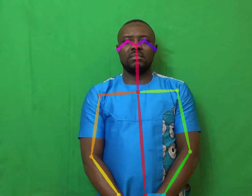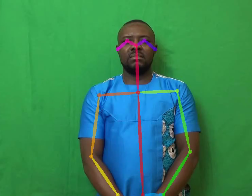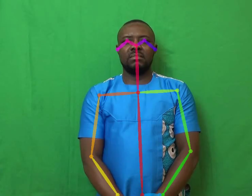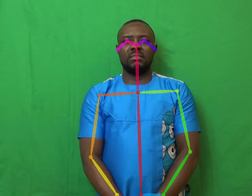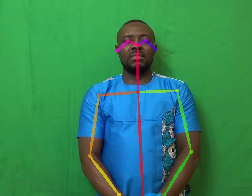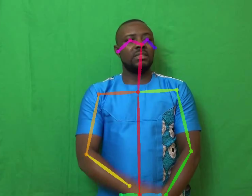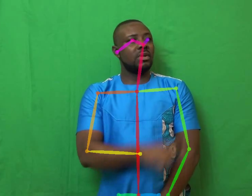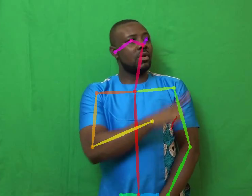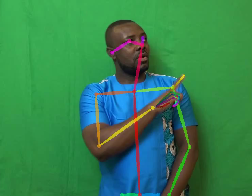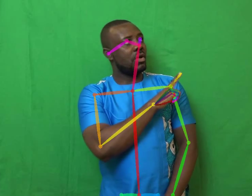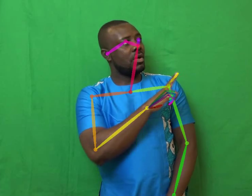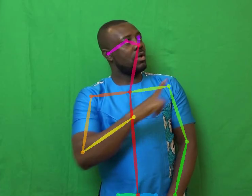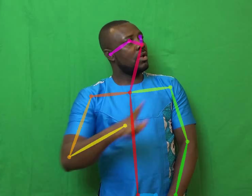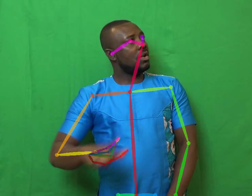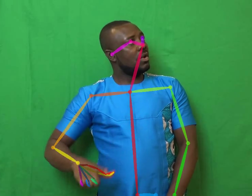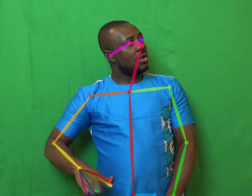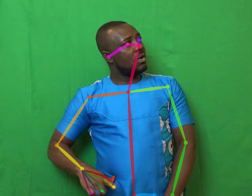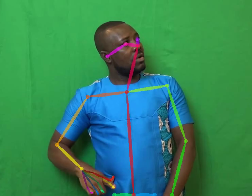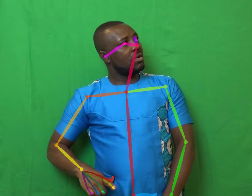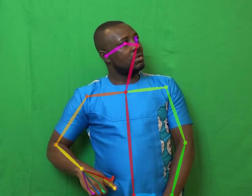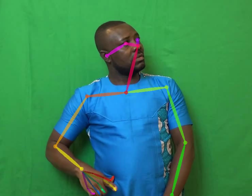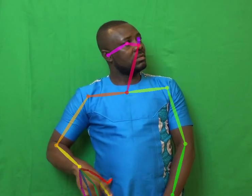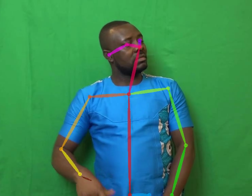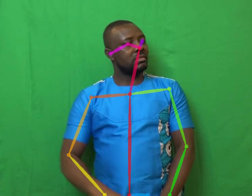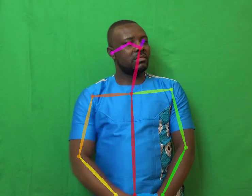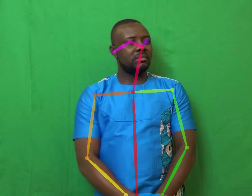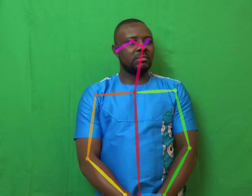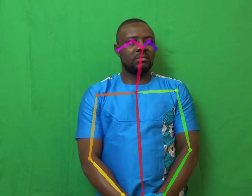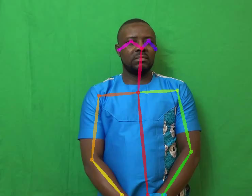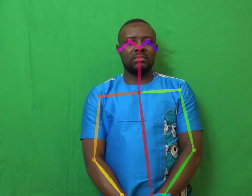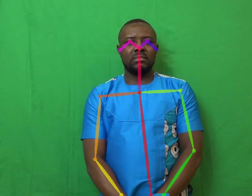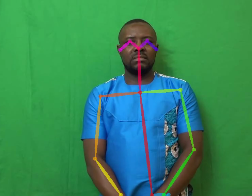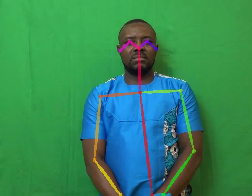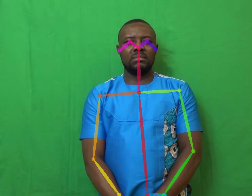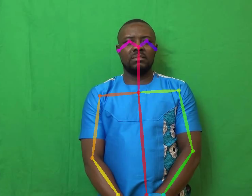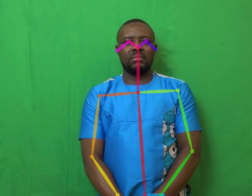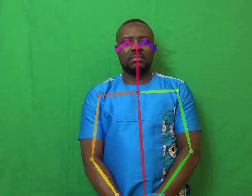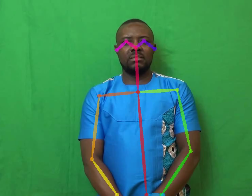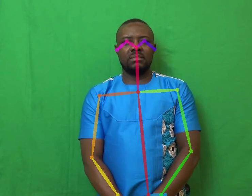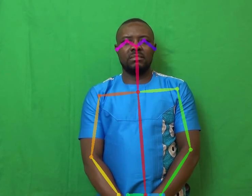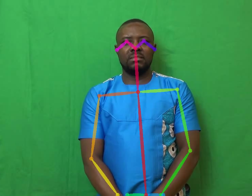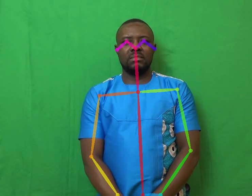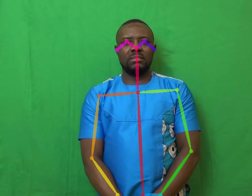lord